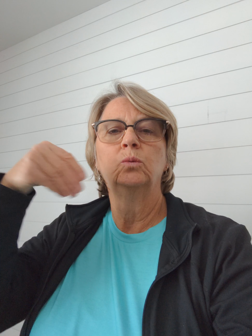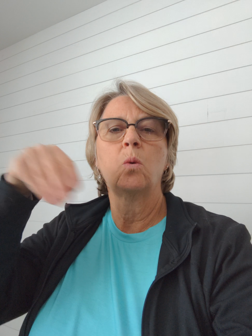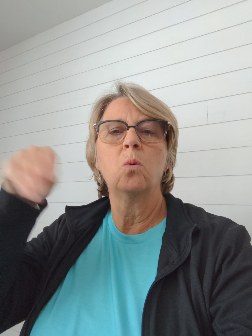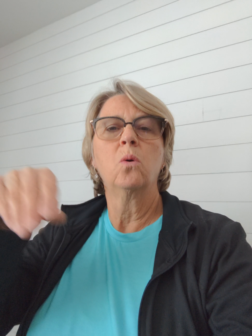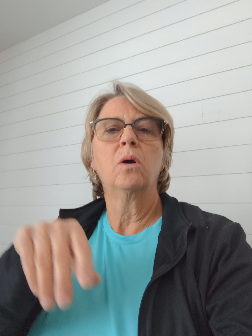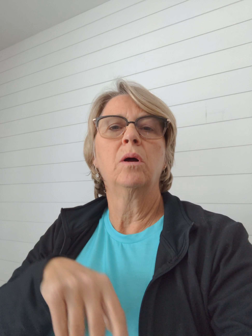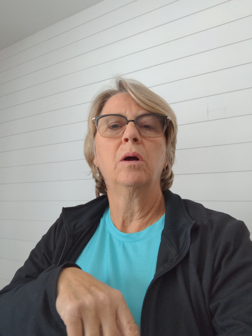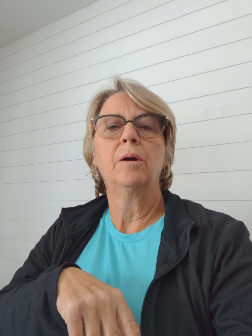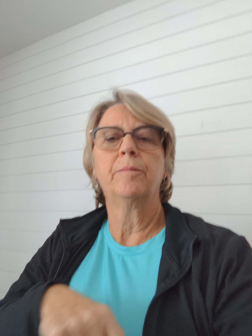store